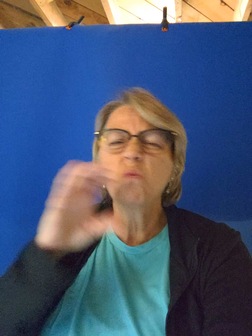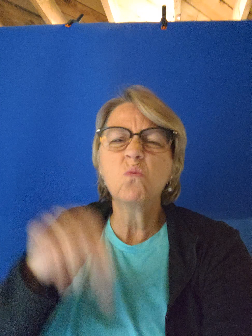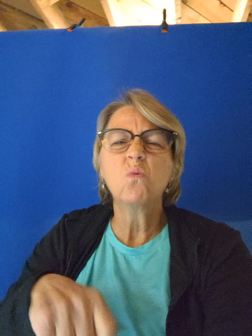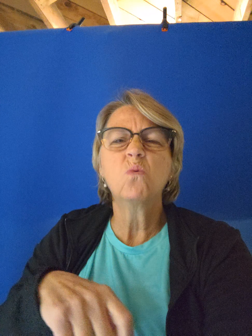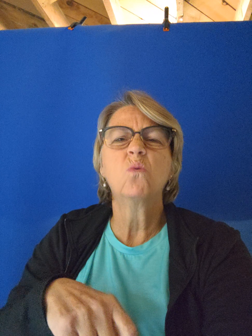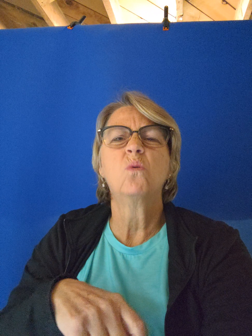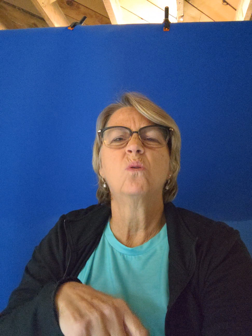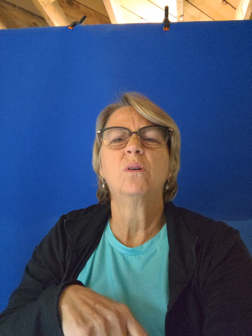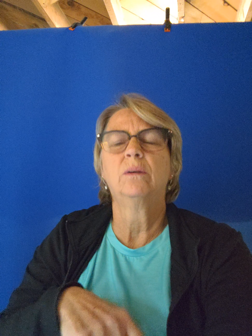old